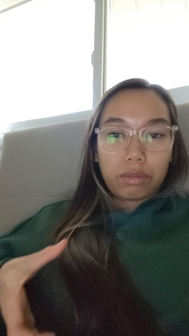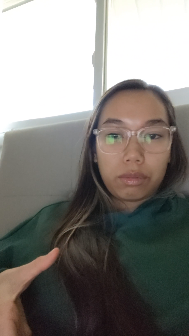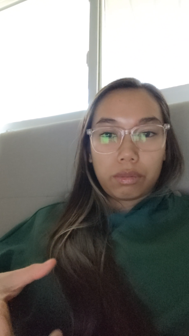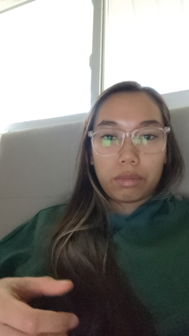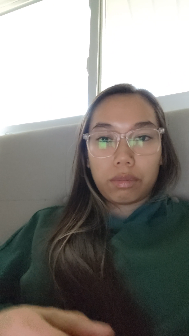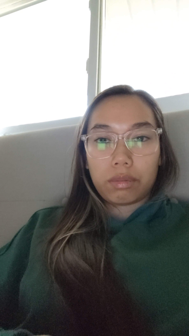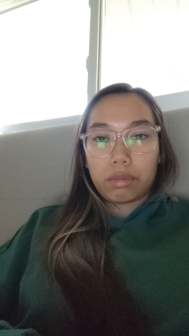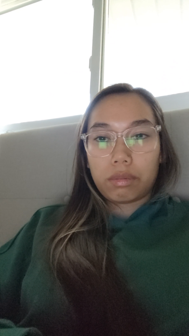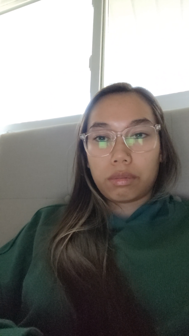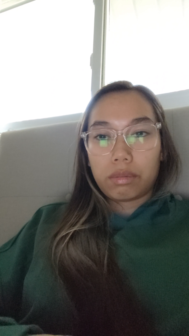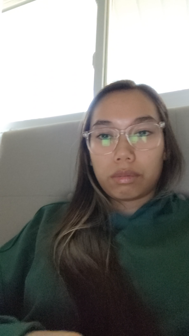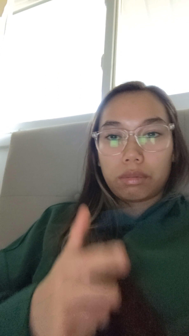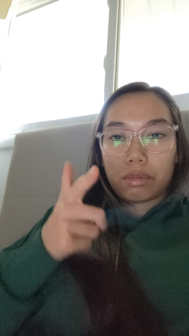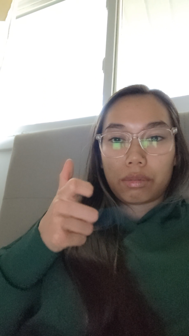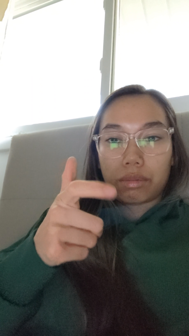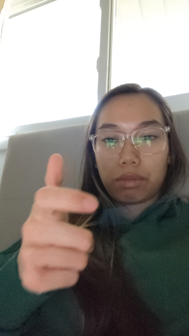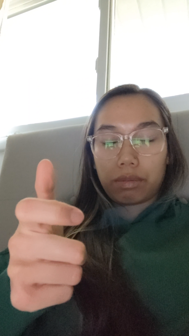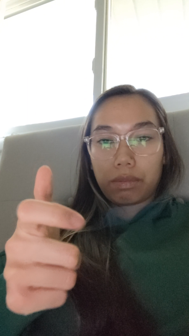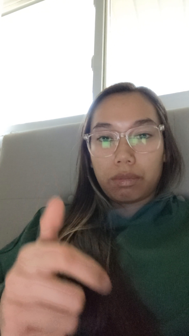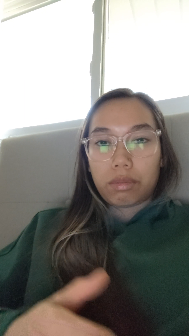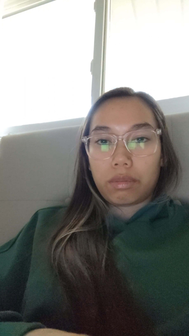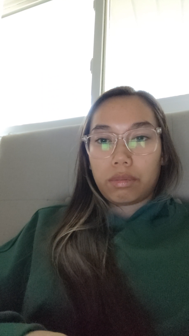run